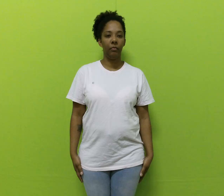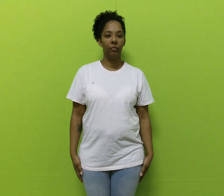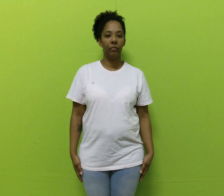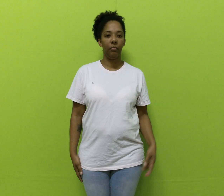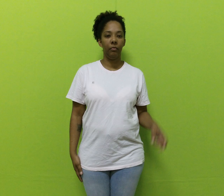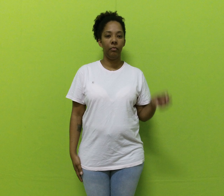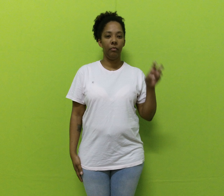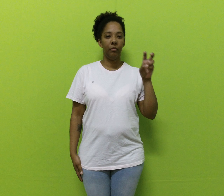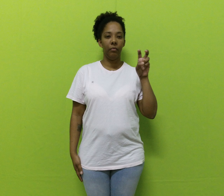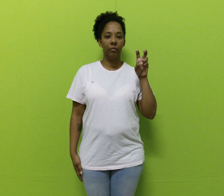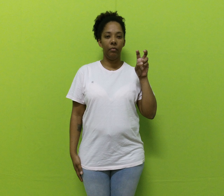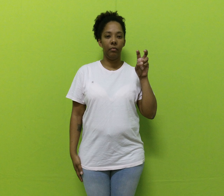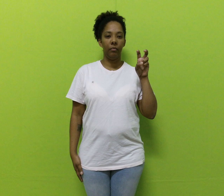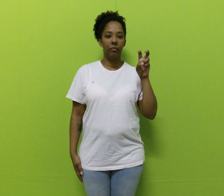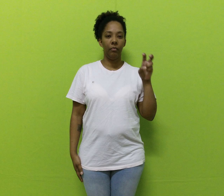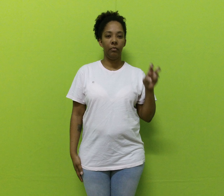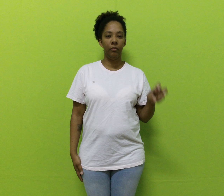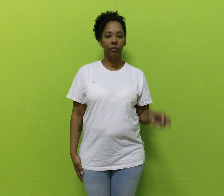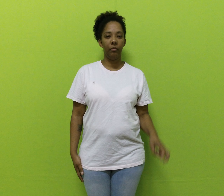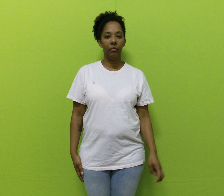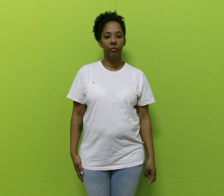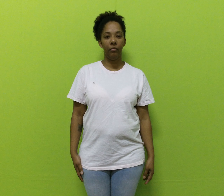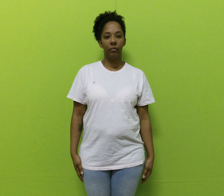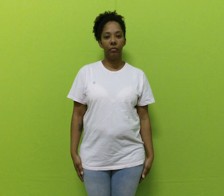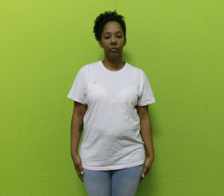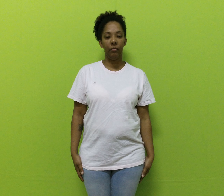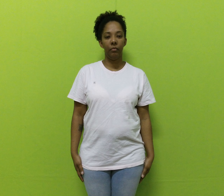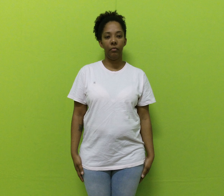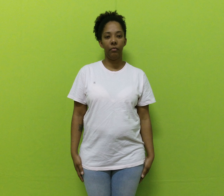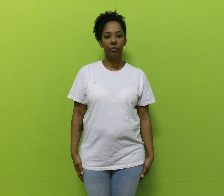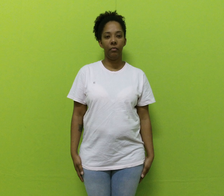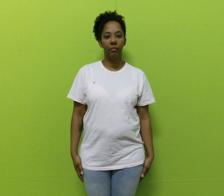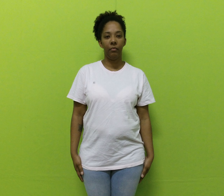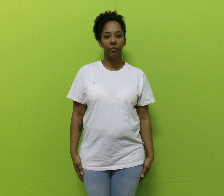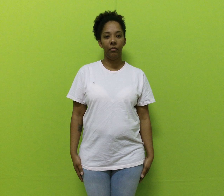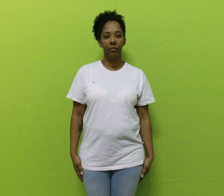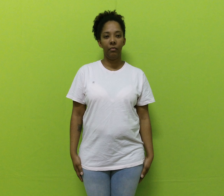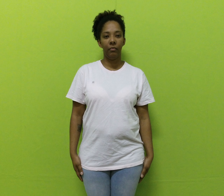cinco